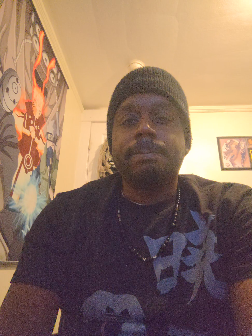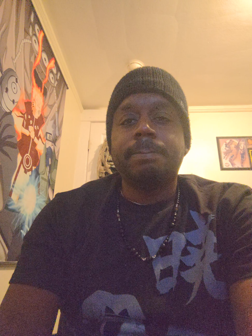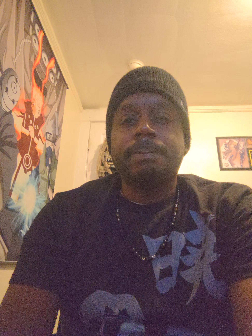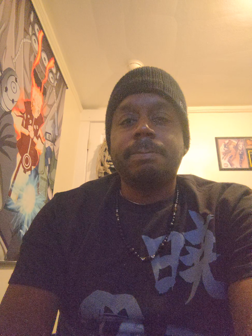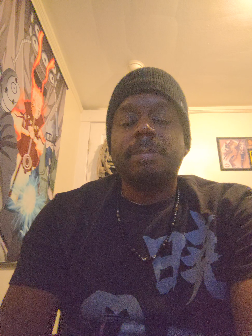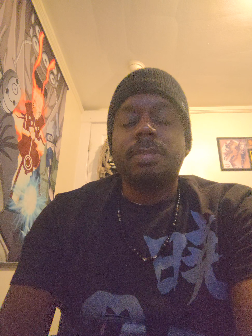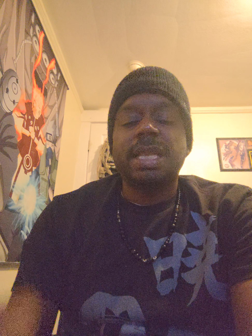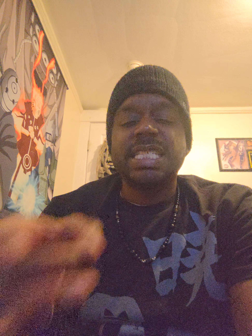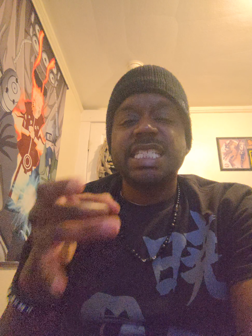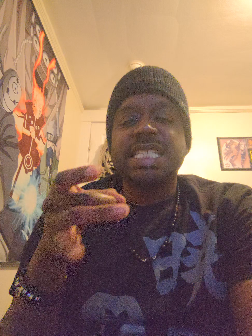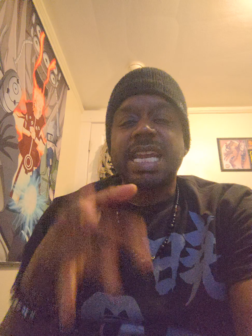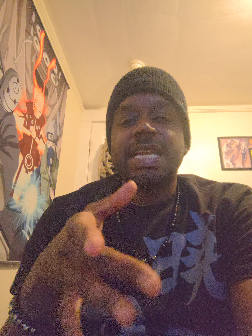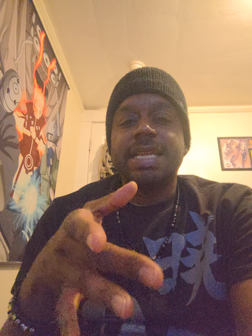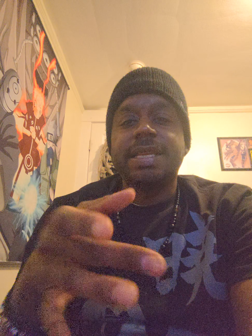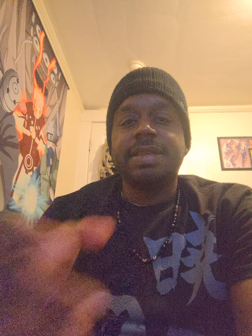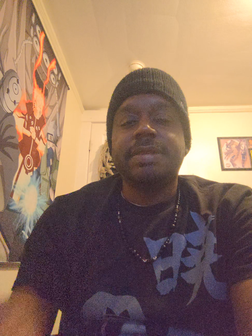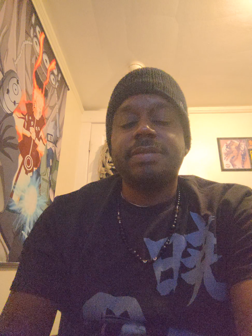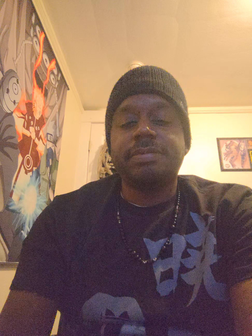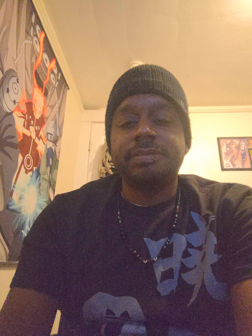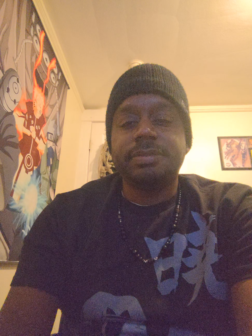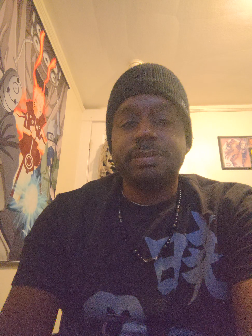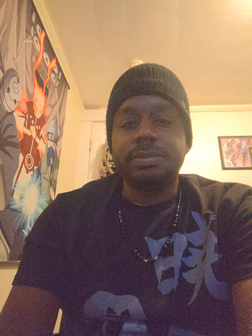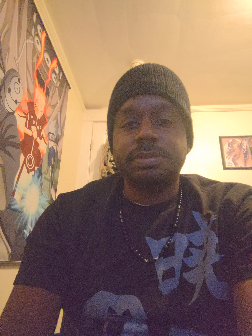hate